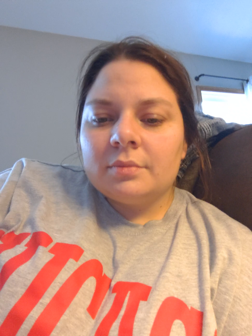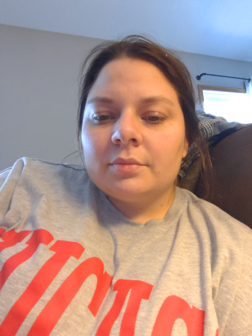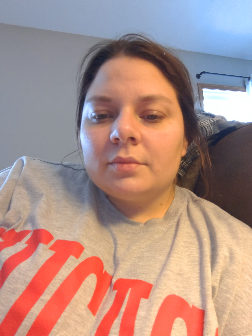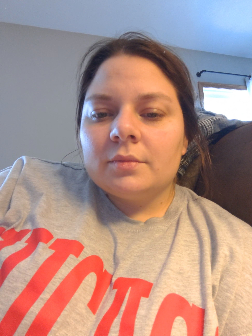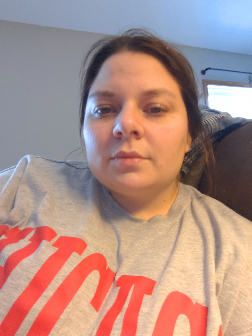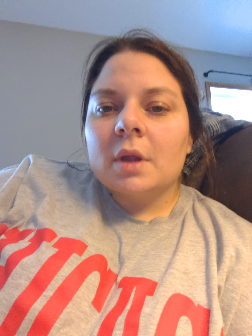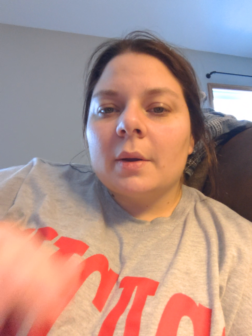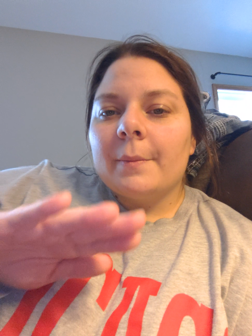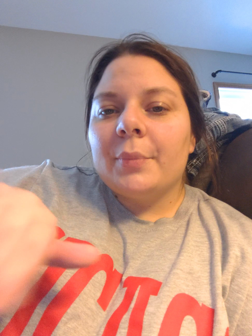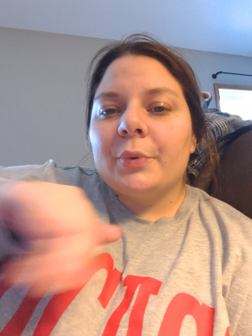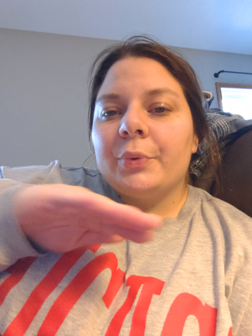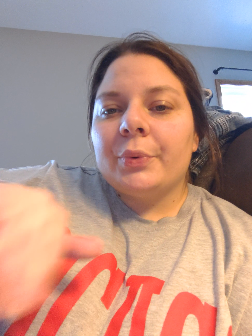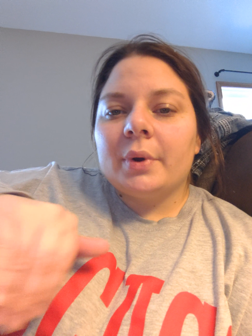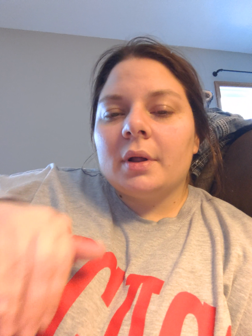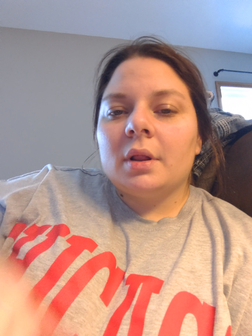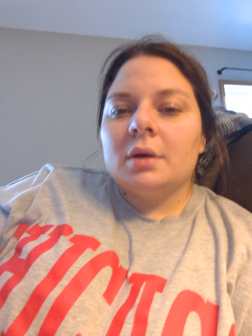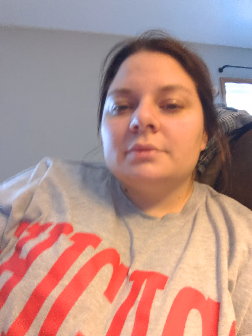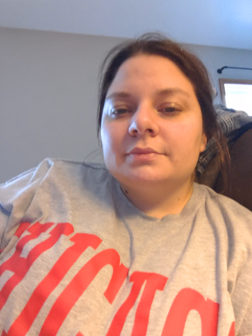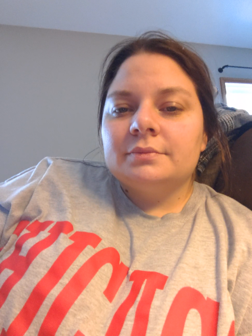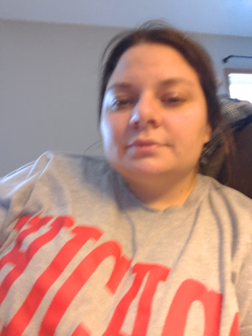pool